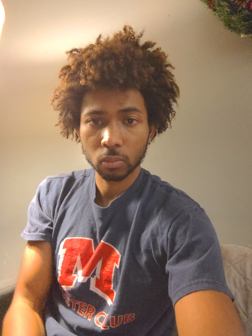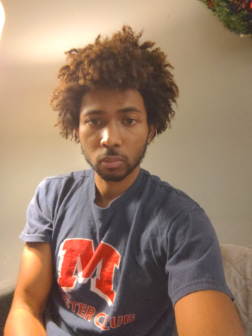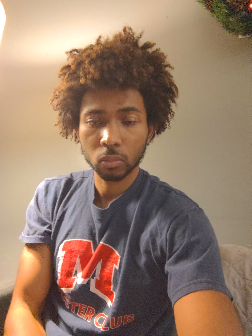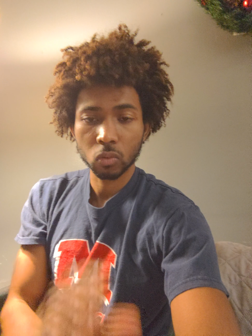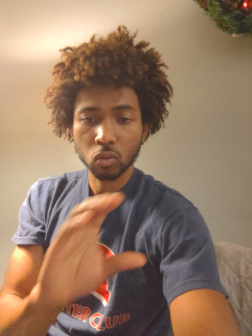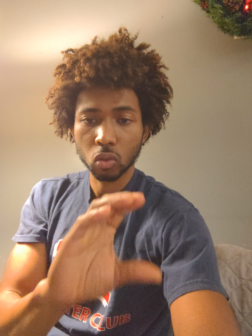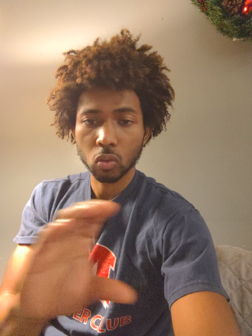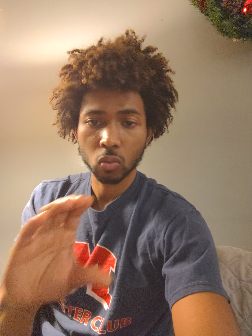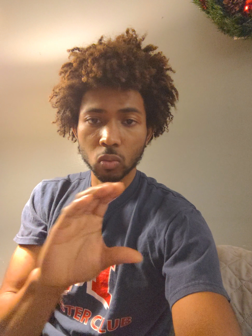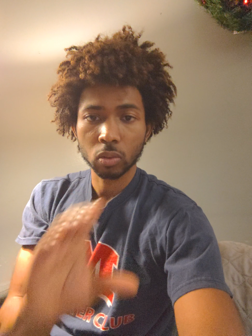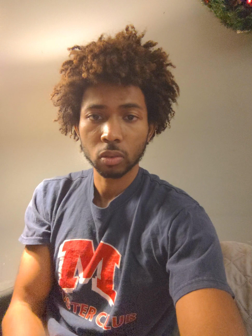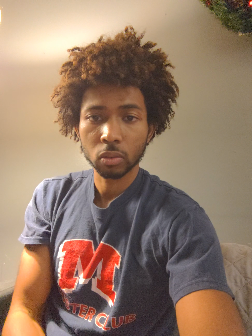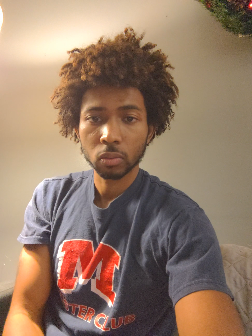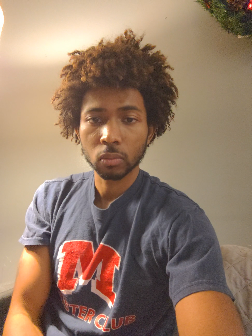chocolate